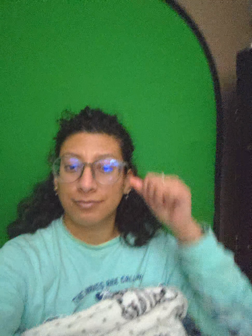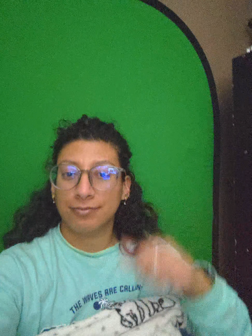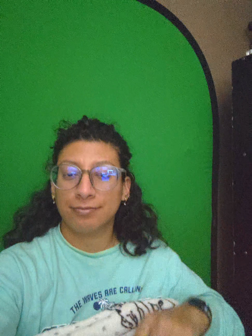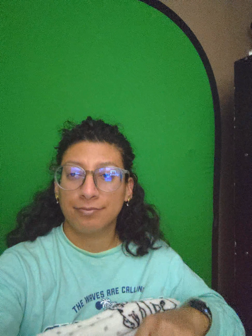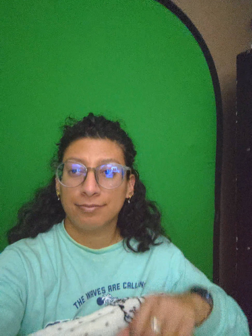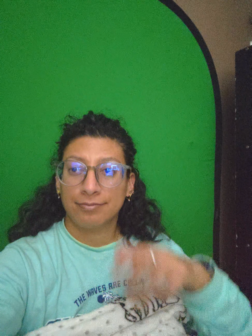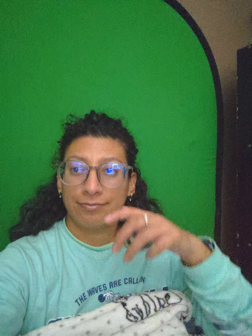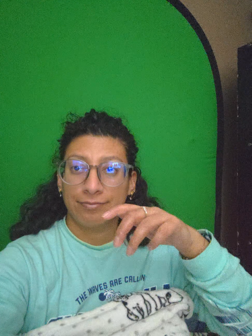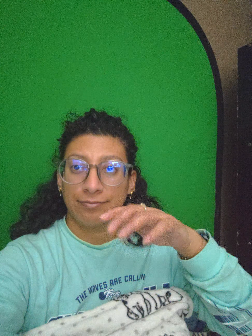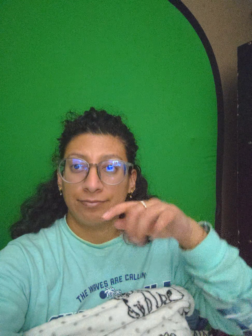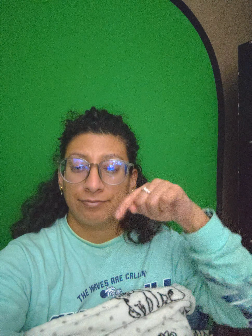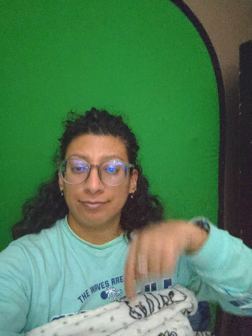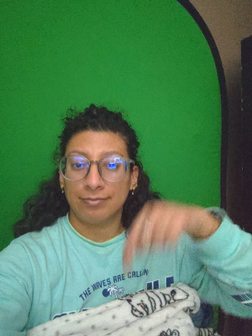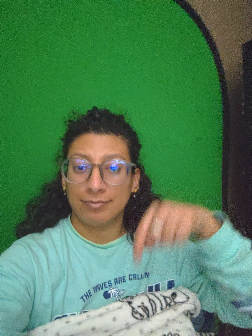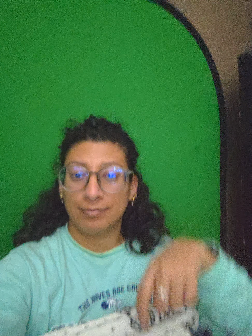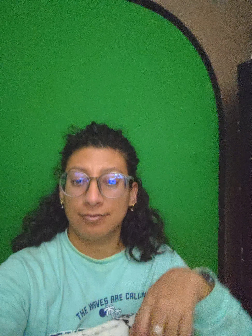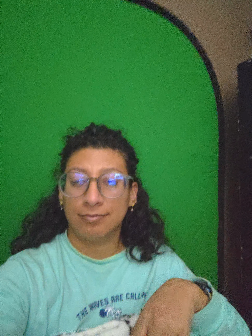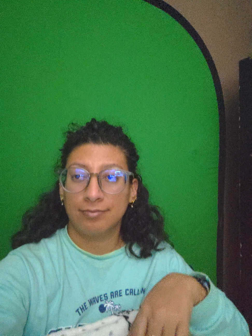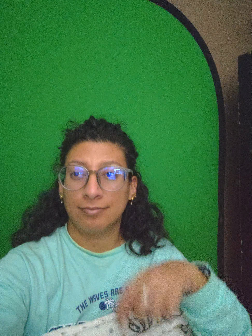feet